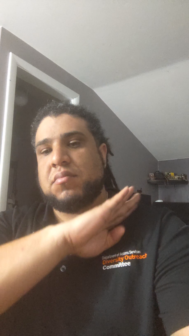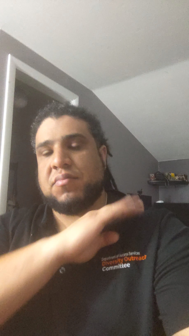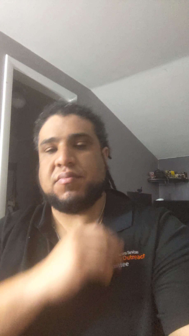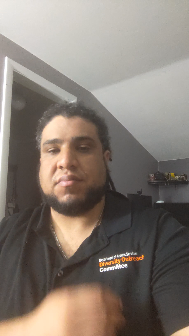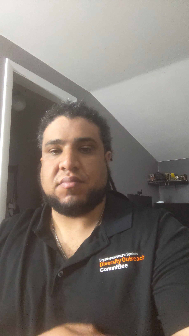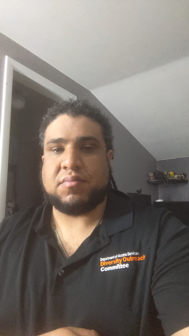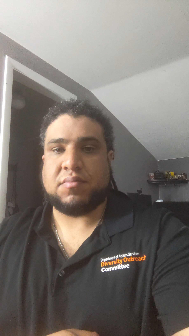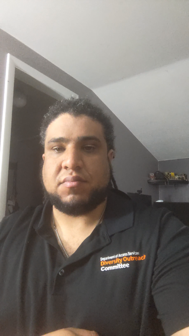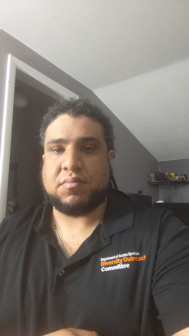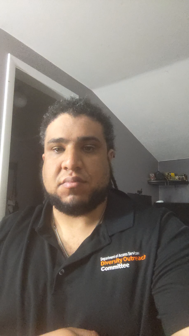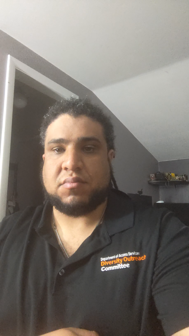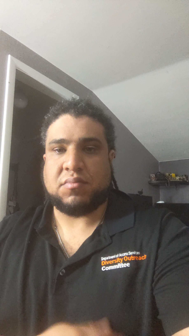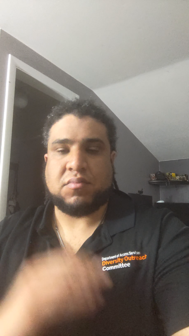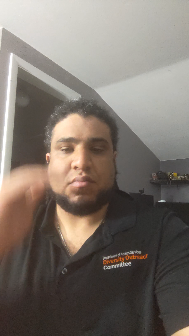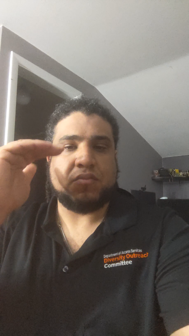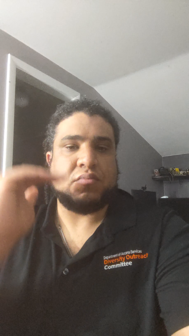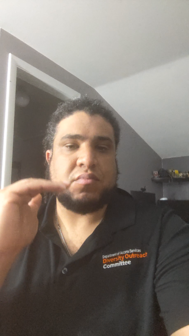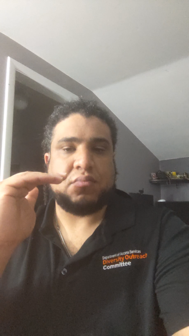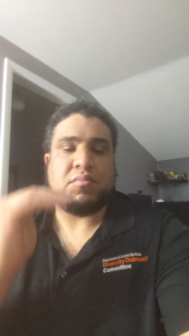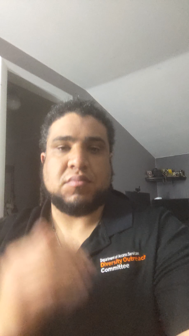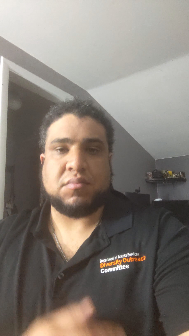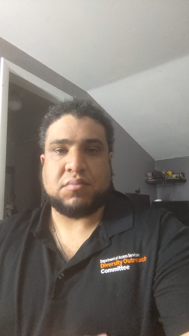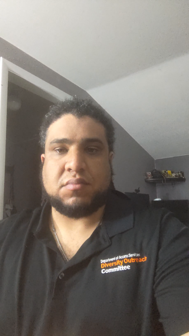short